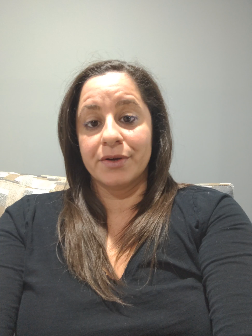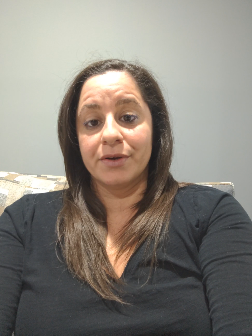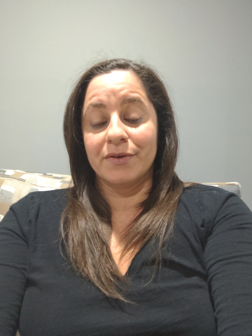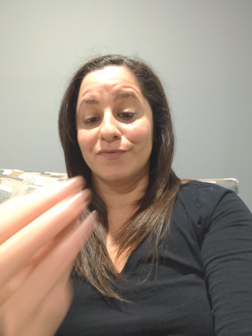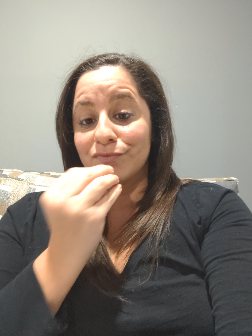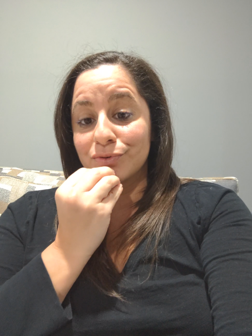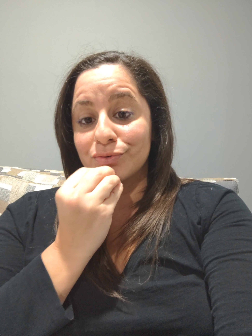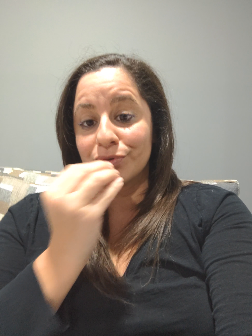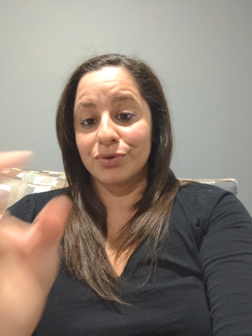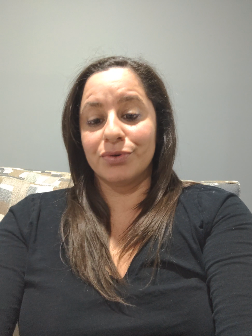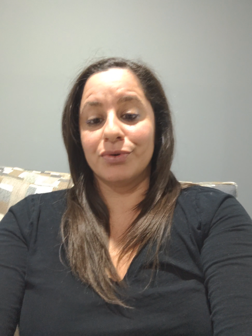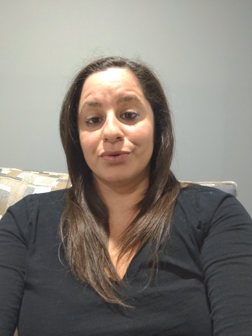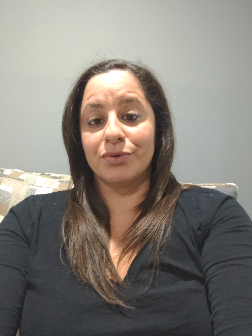food